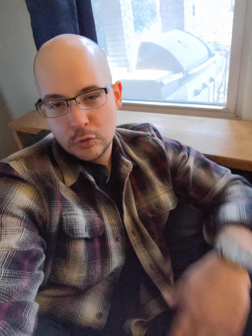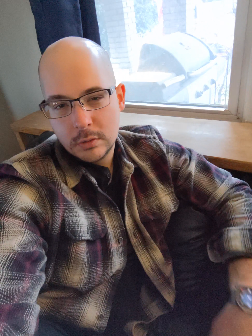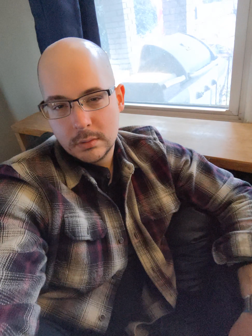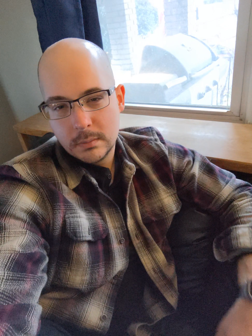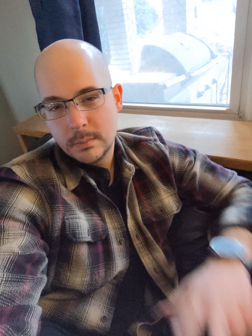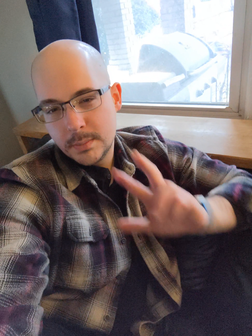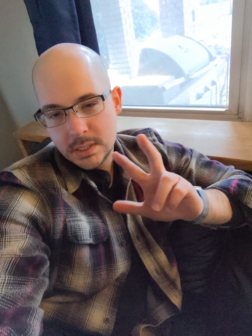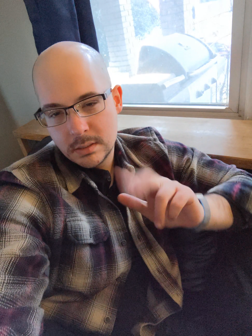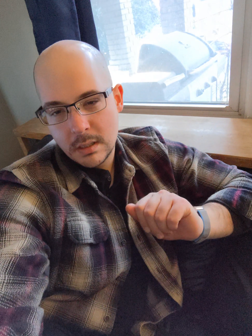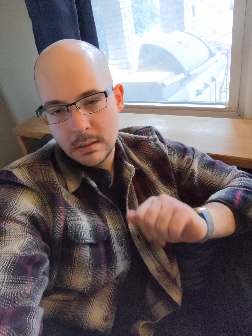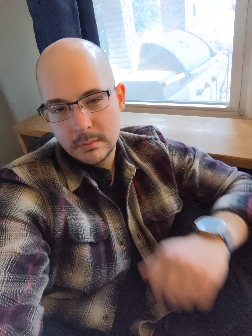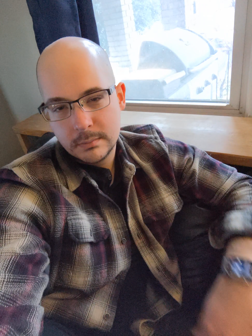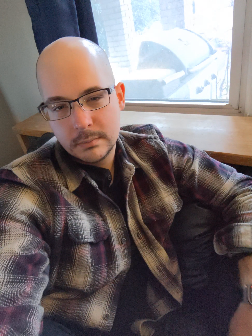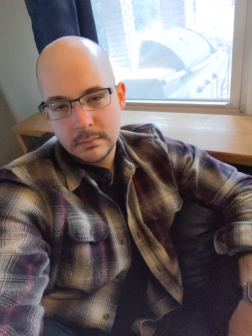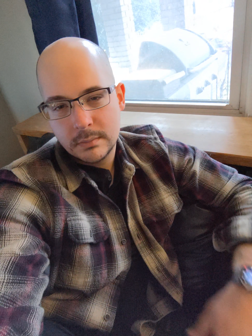pizza